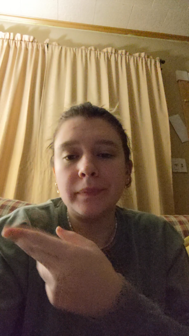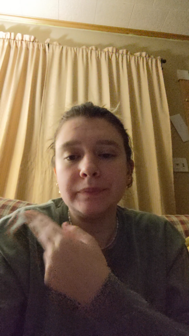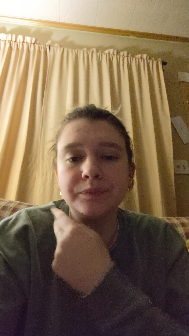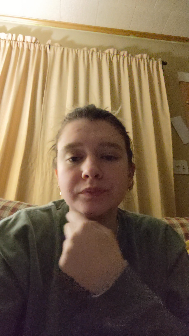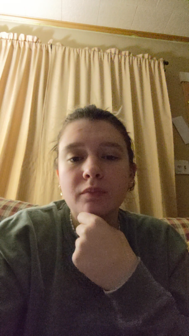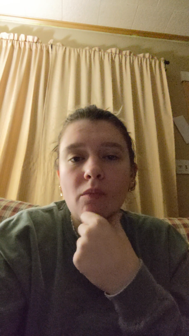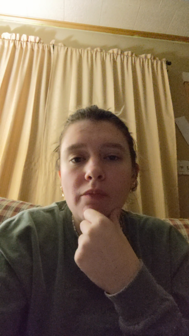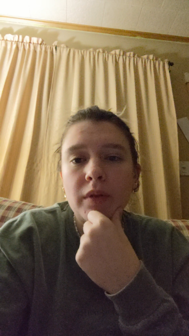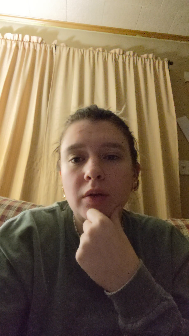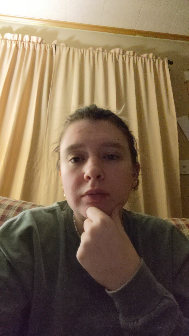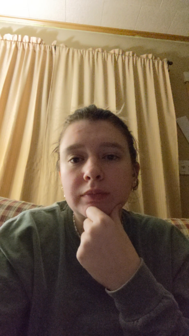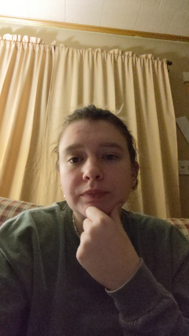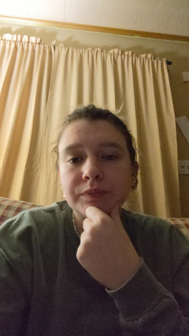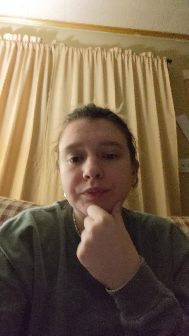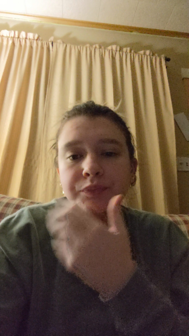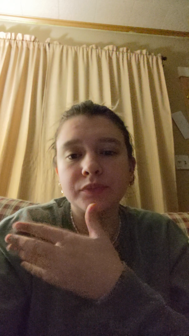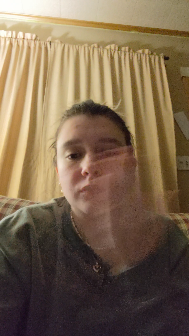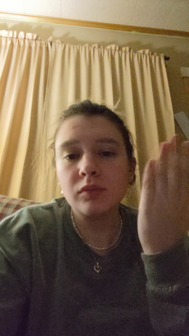all gone